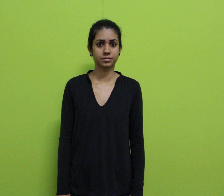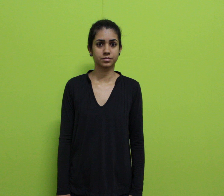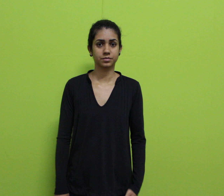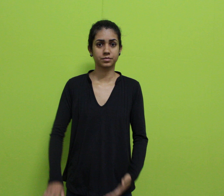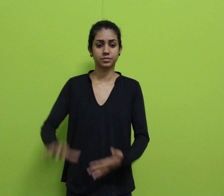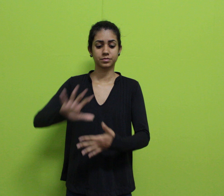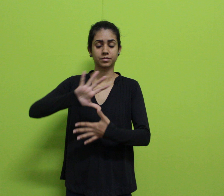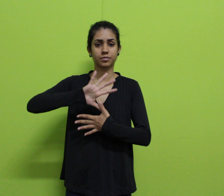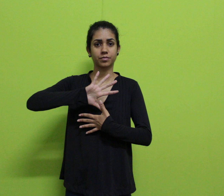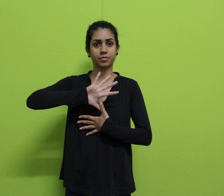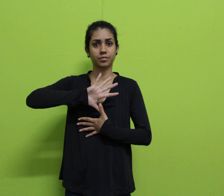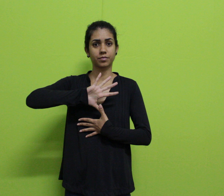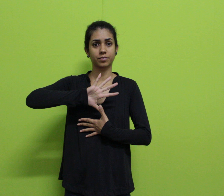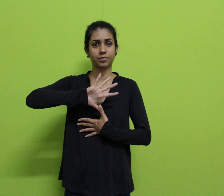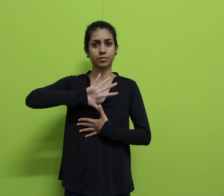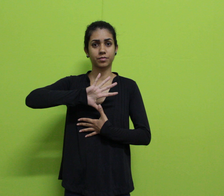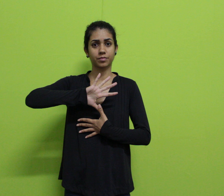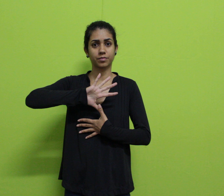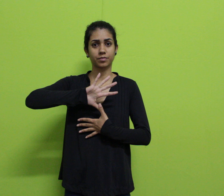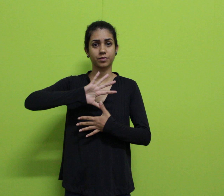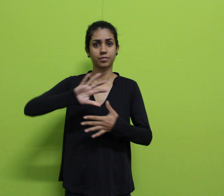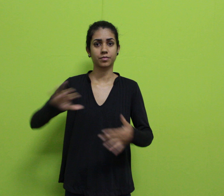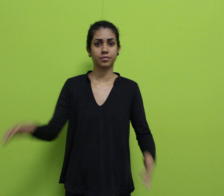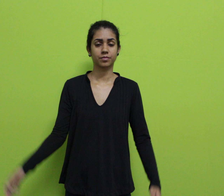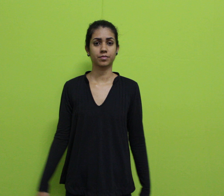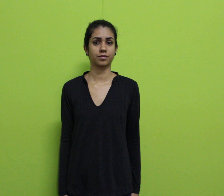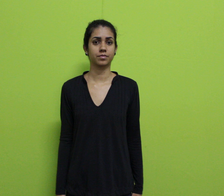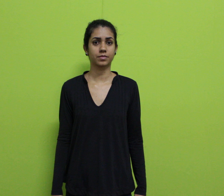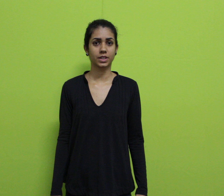América